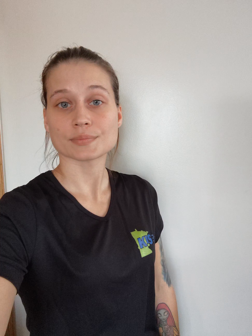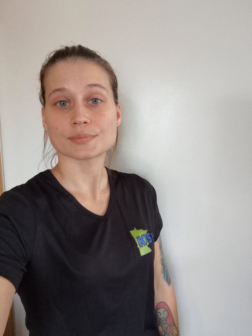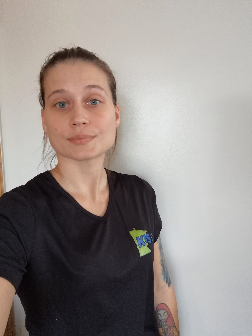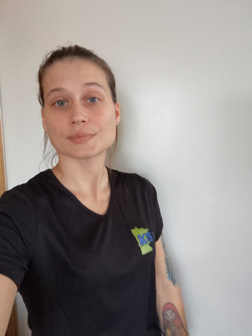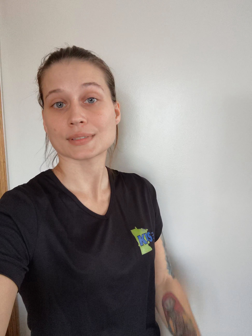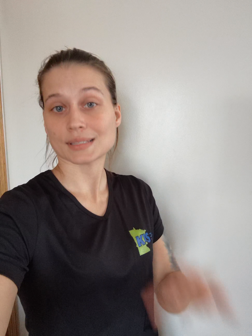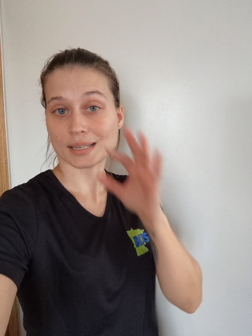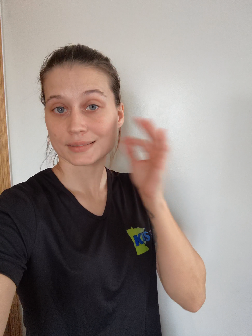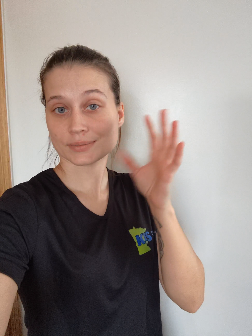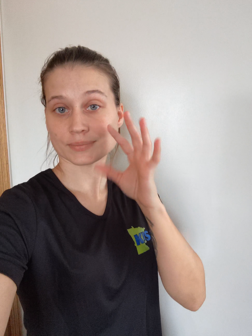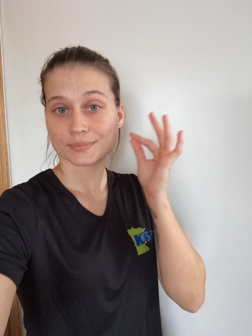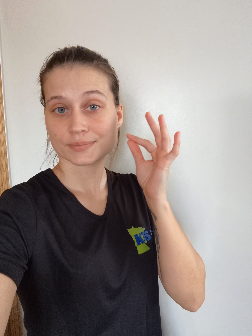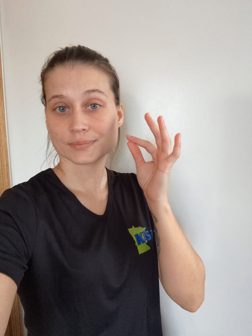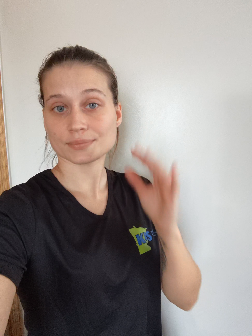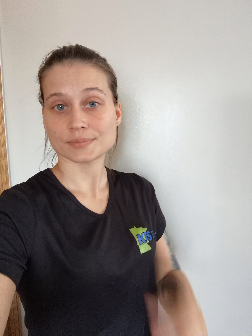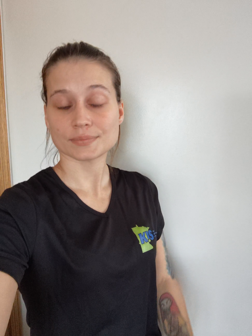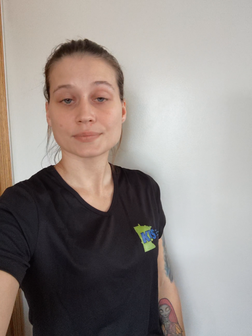cat